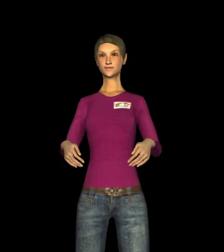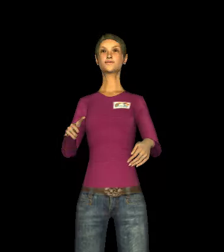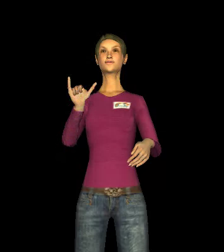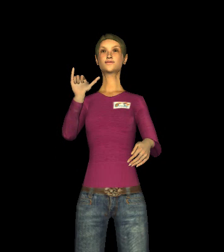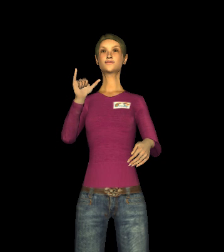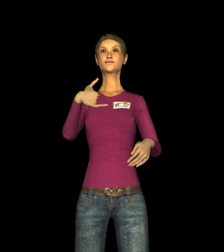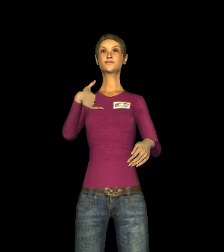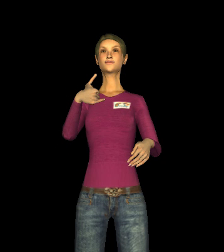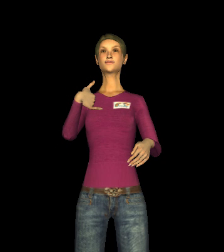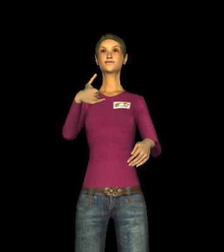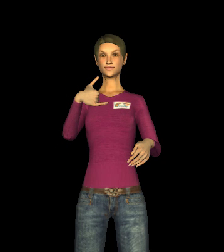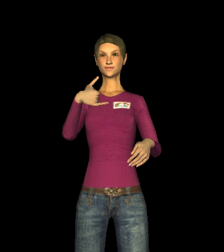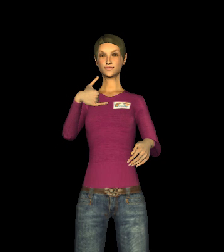الخميس